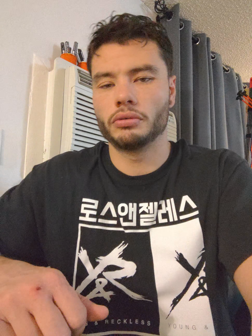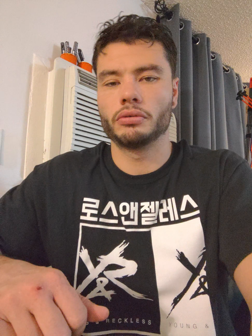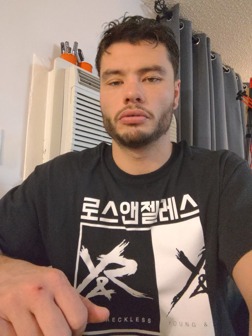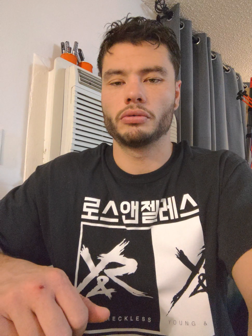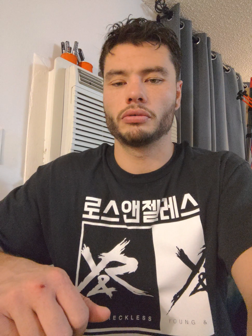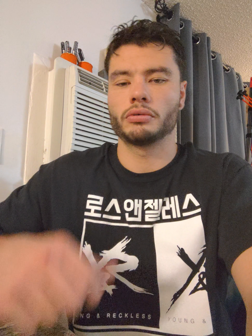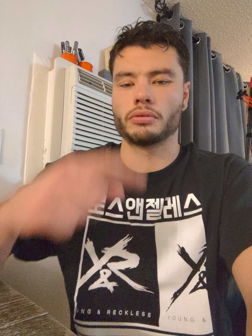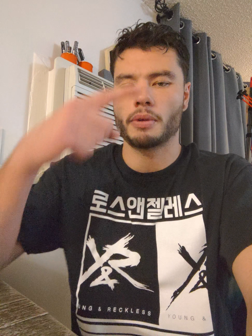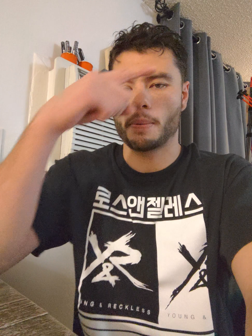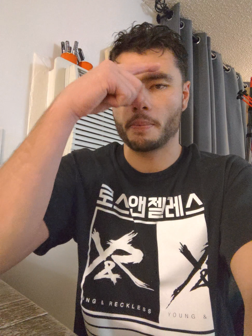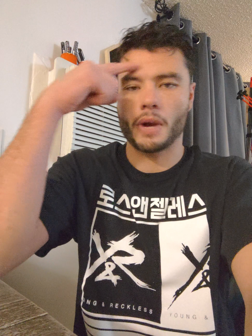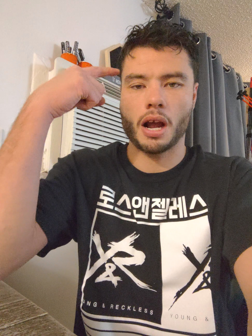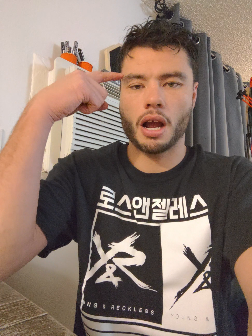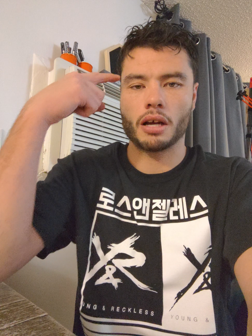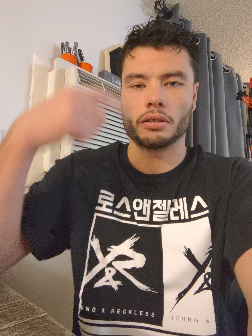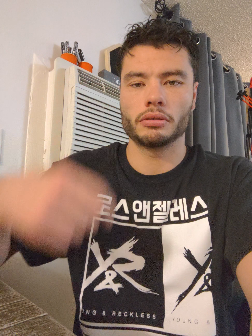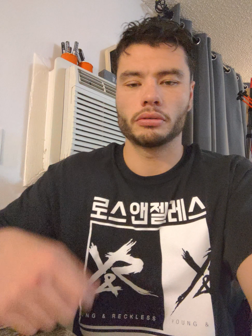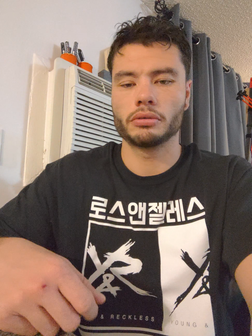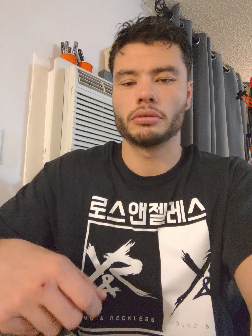black